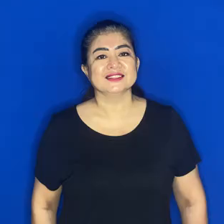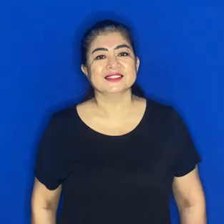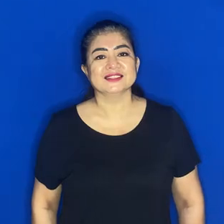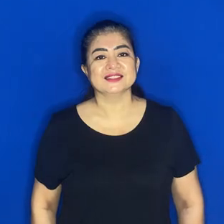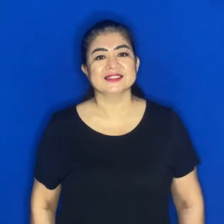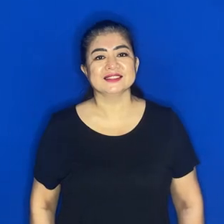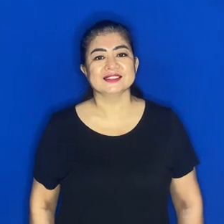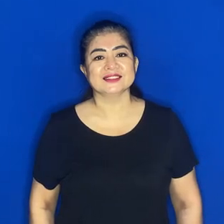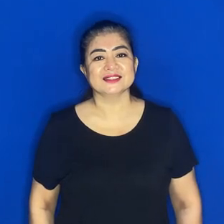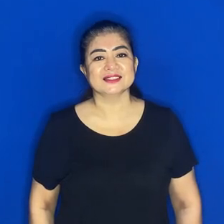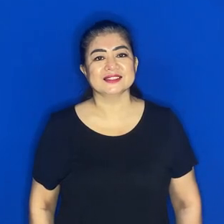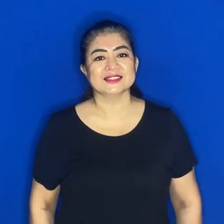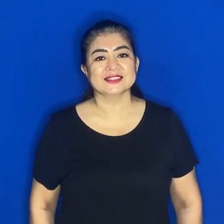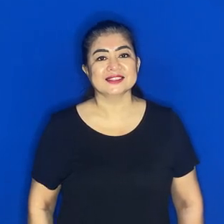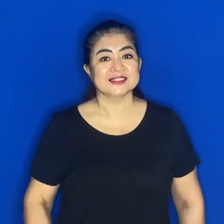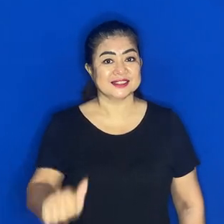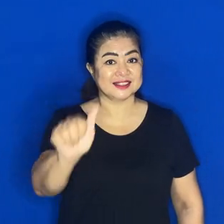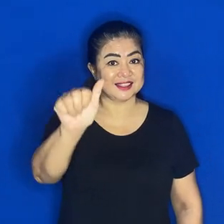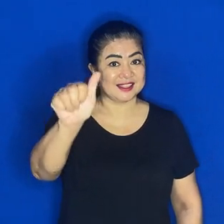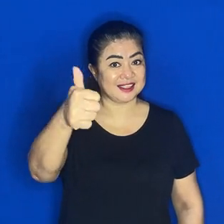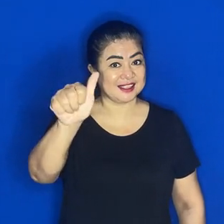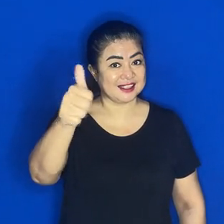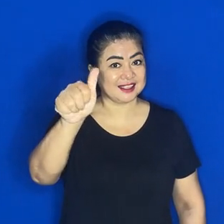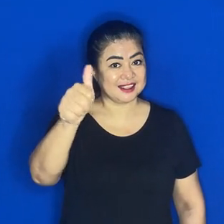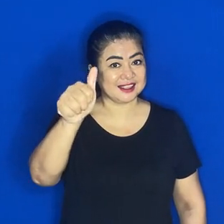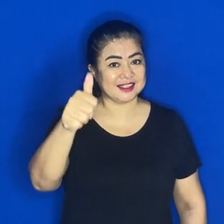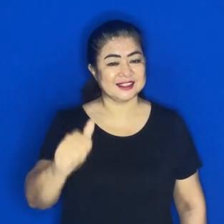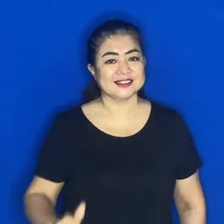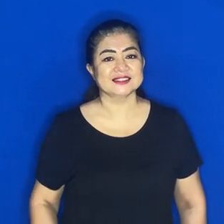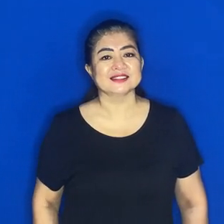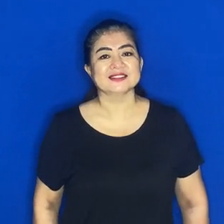ten